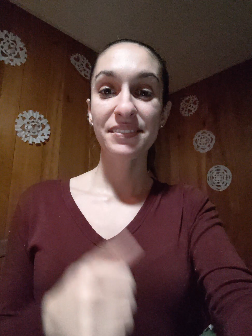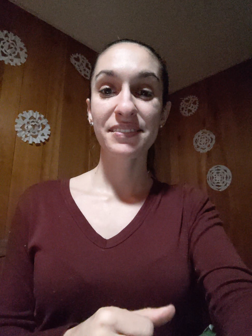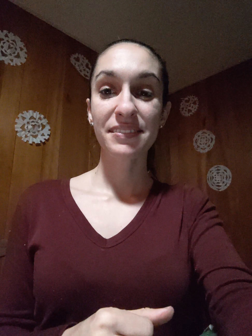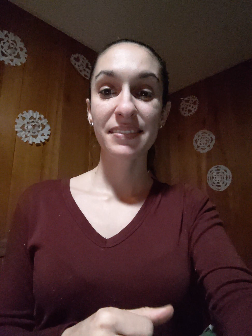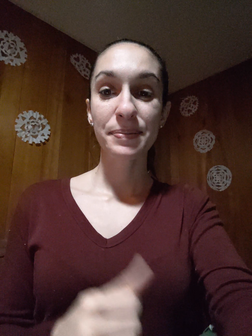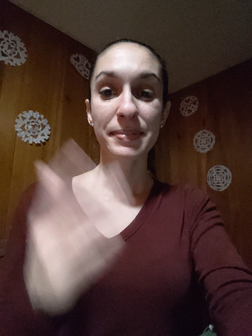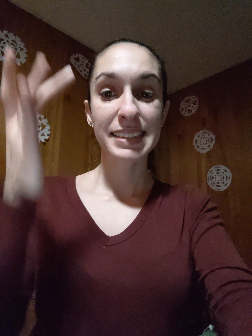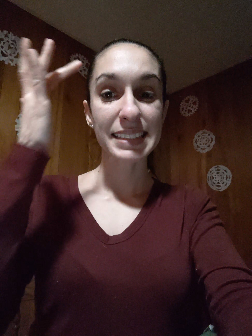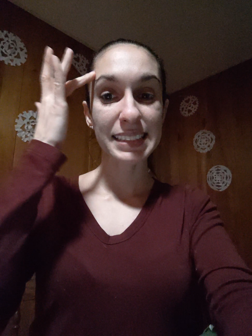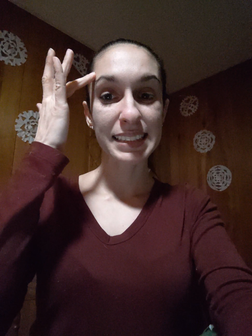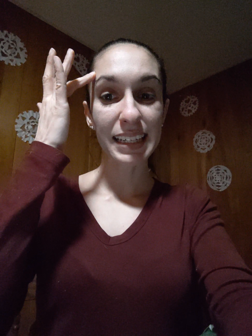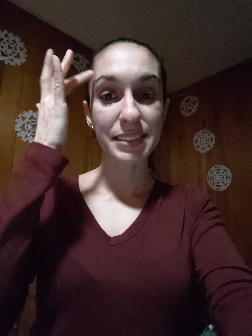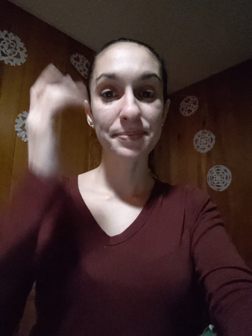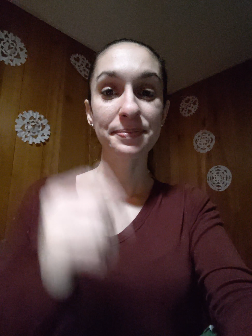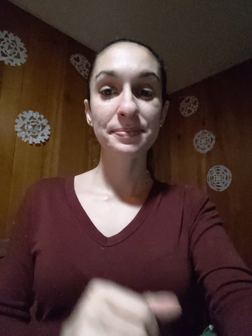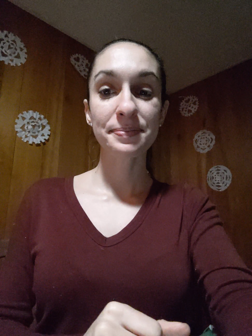sick